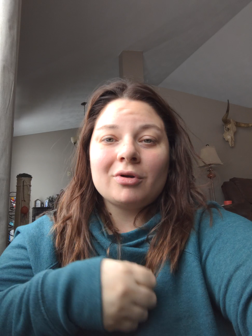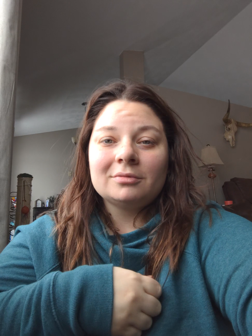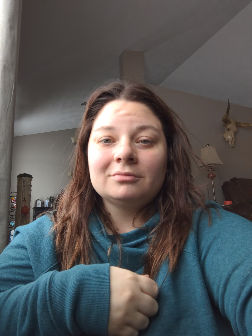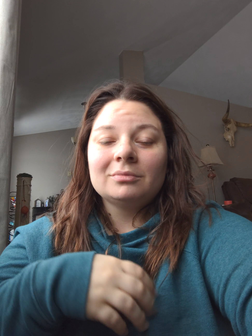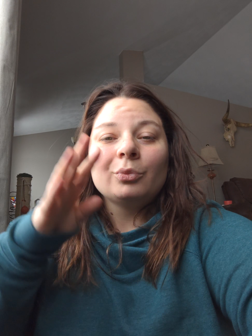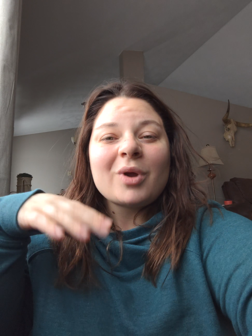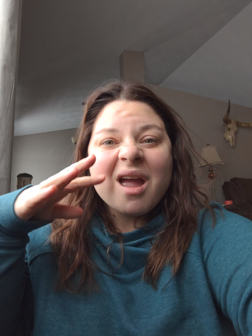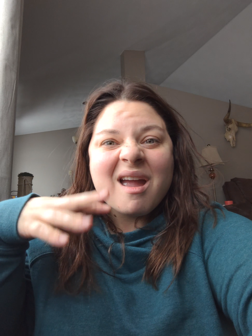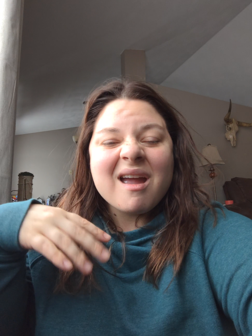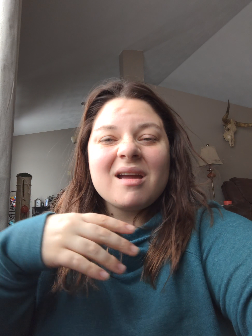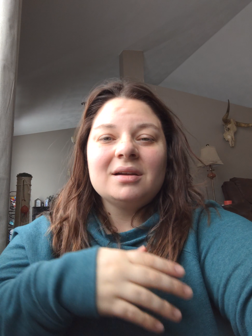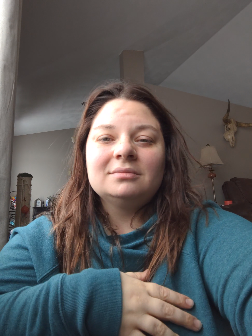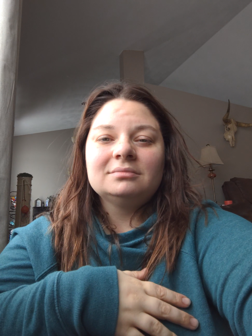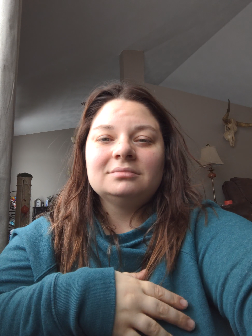rain